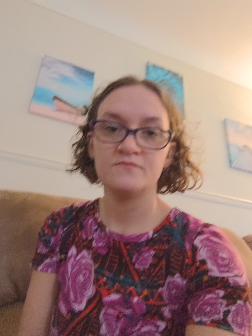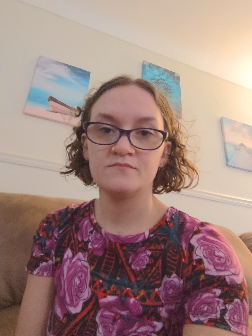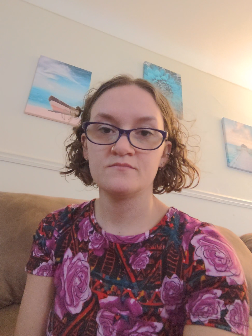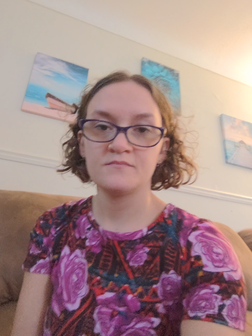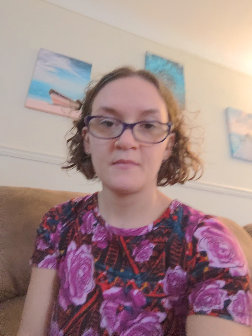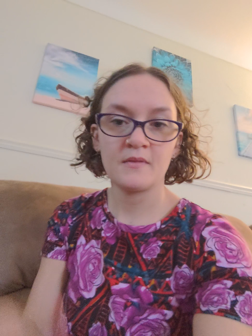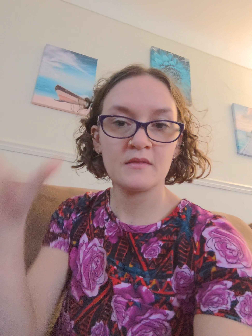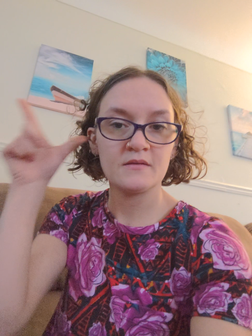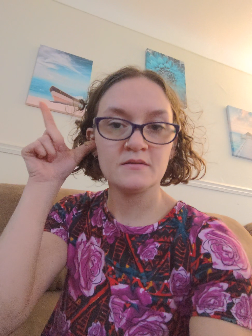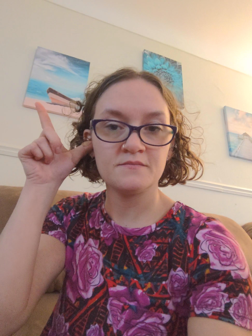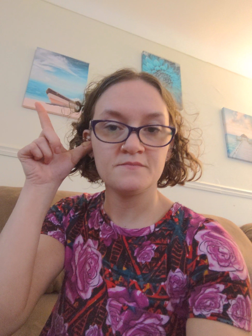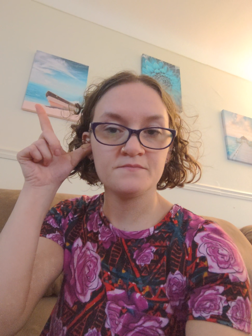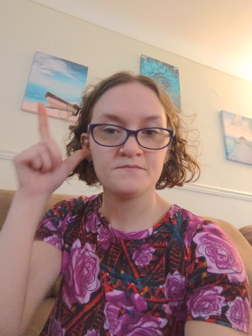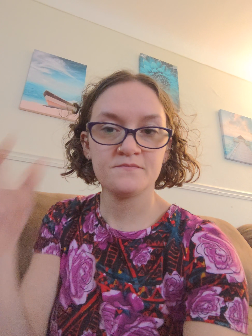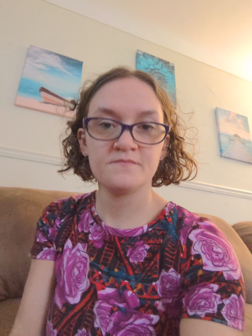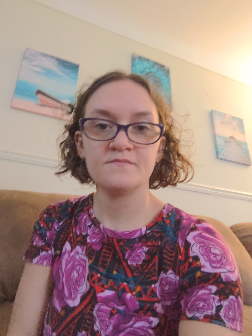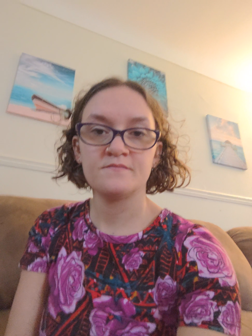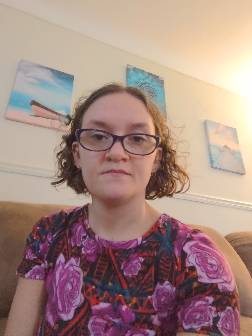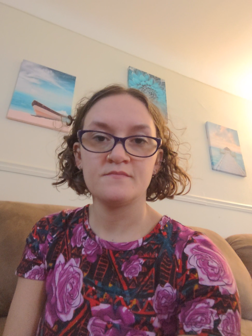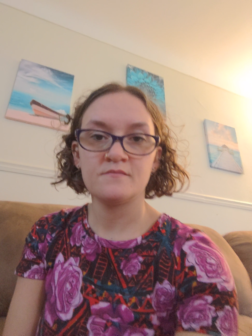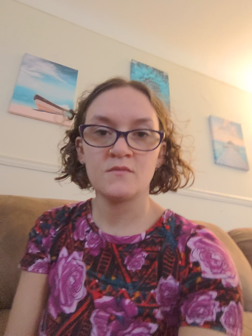listen